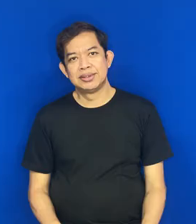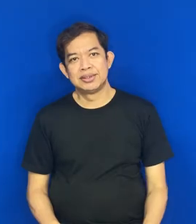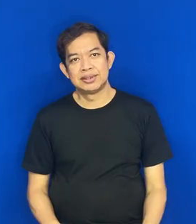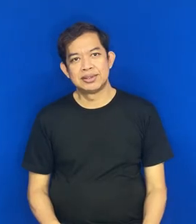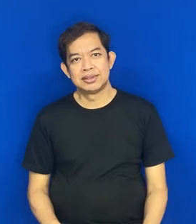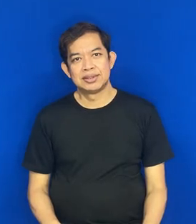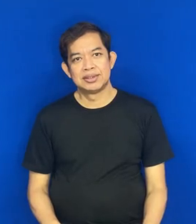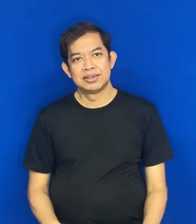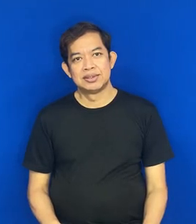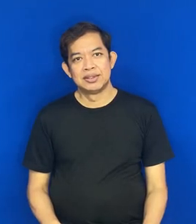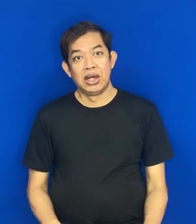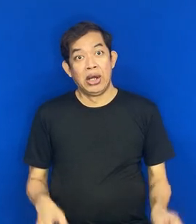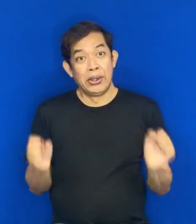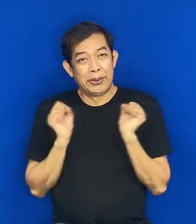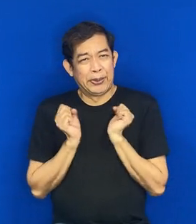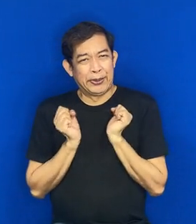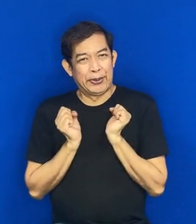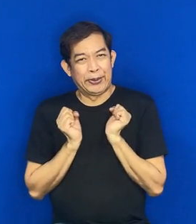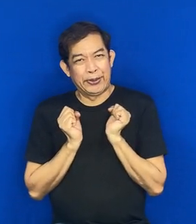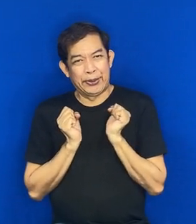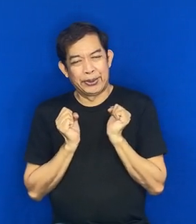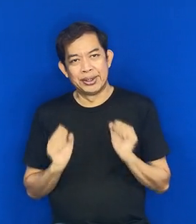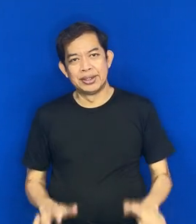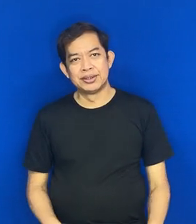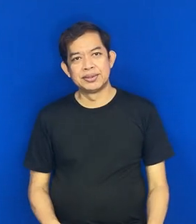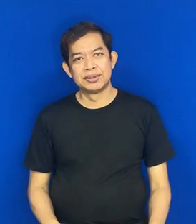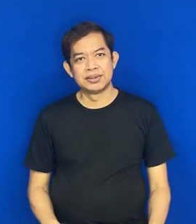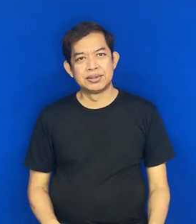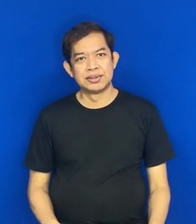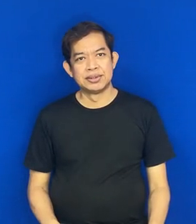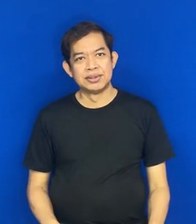cold